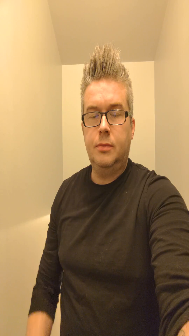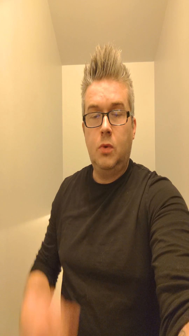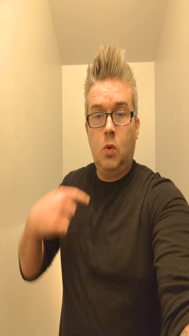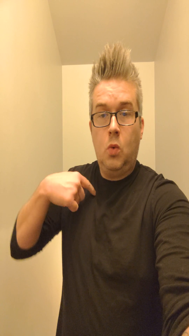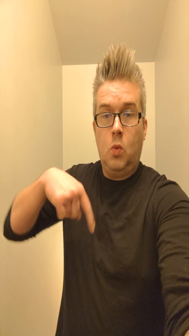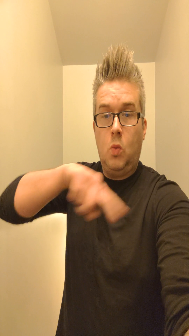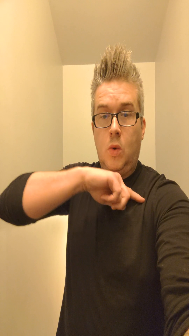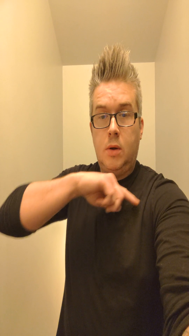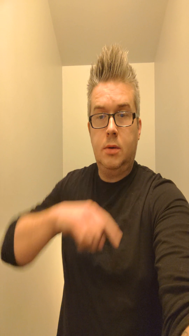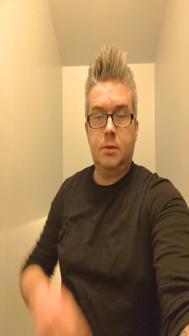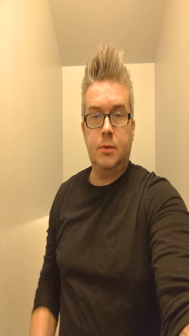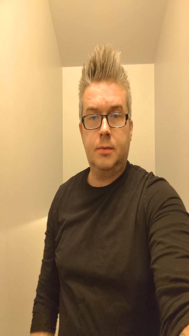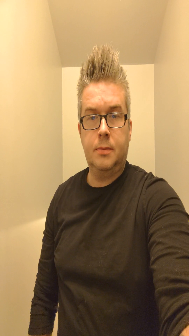we